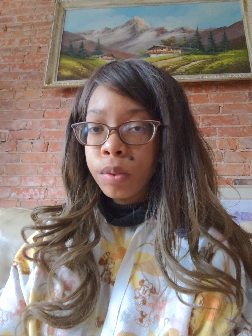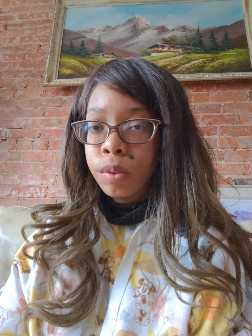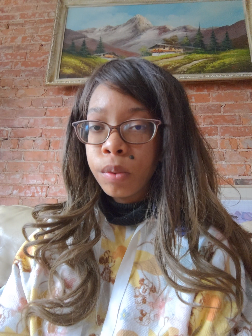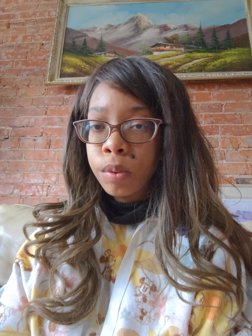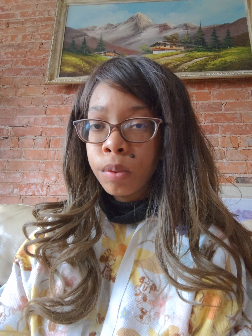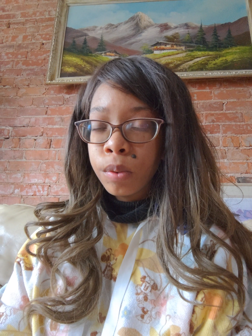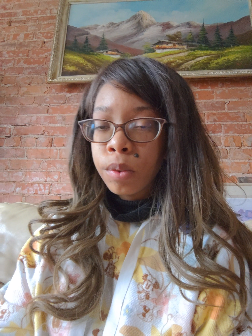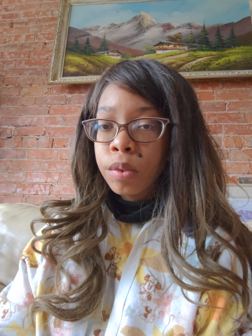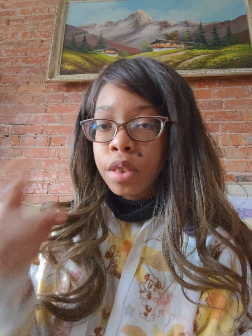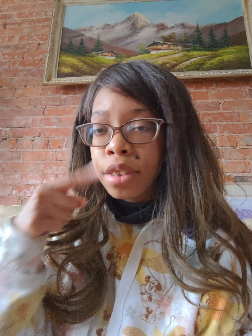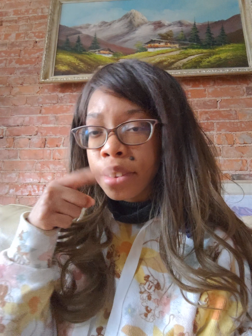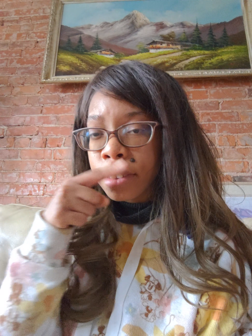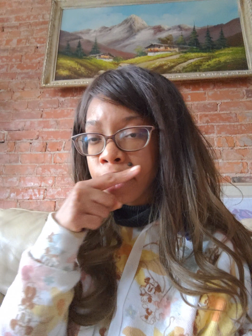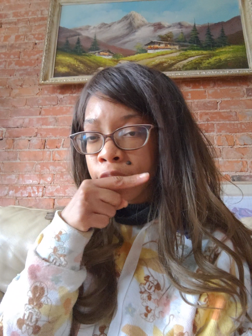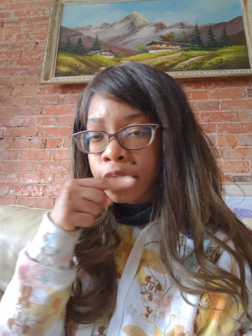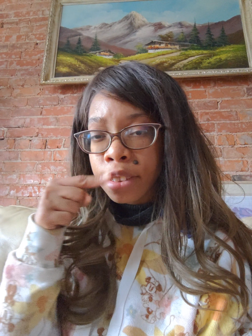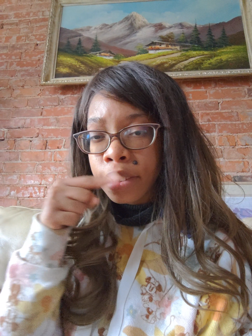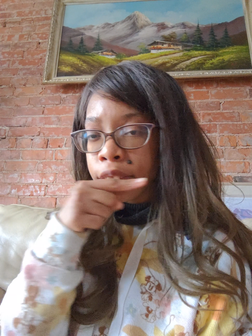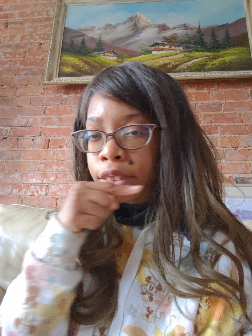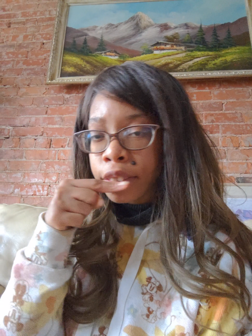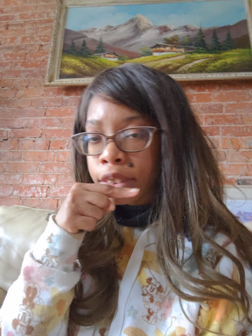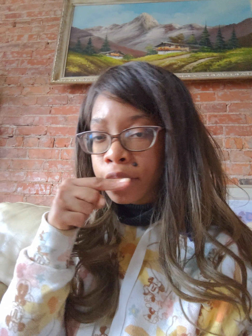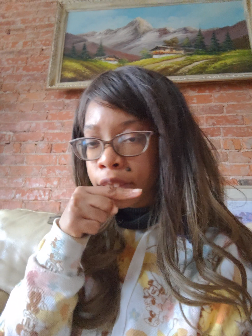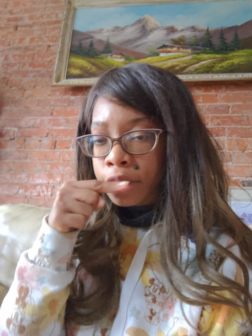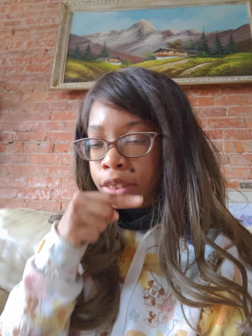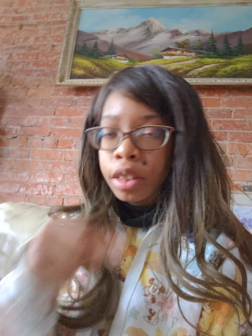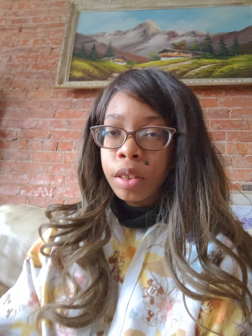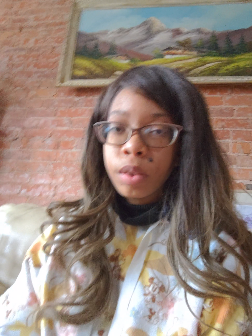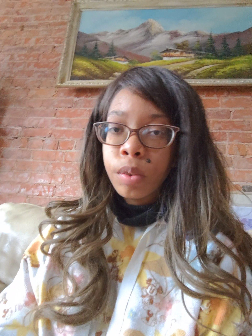toothbrush